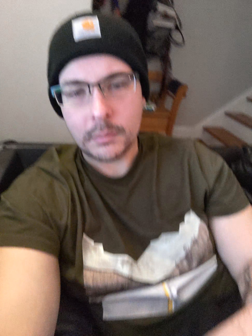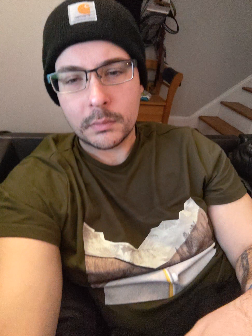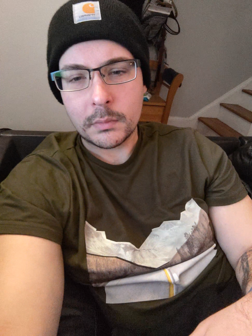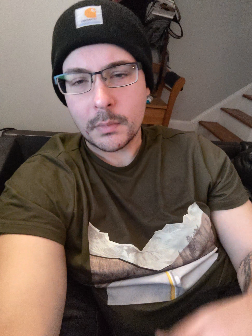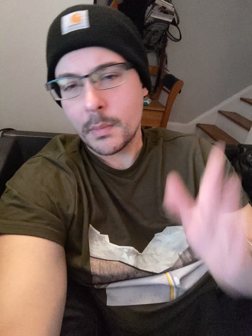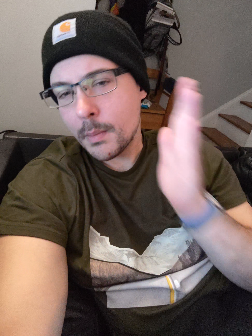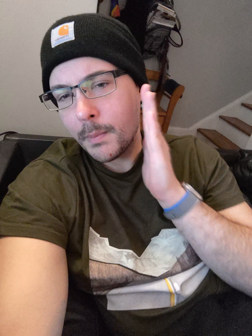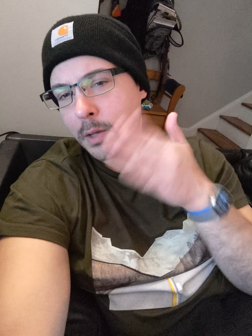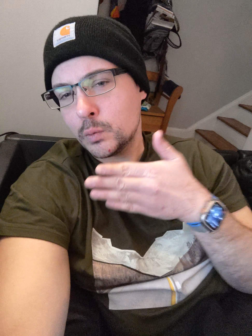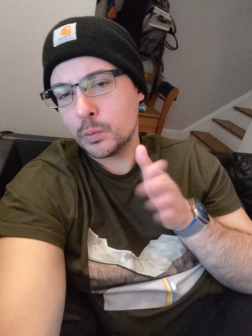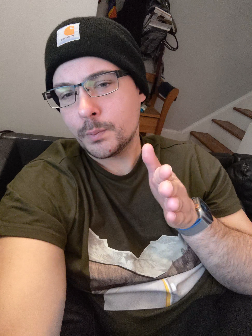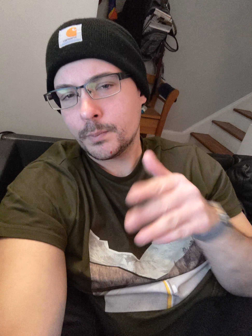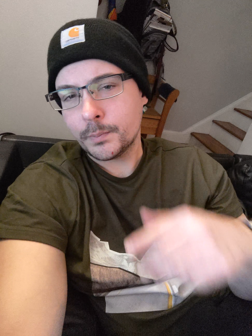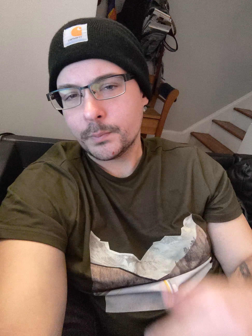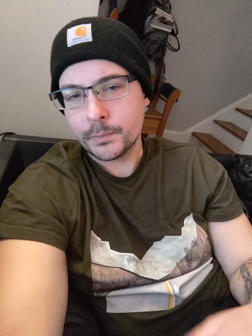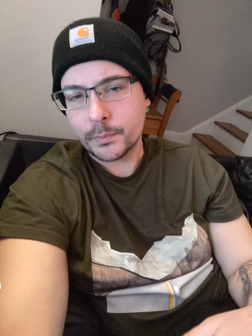bedroom